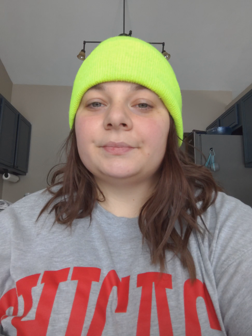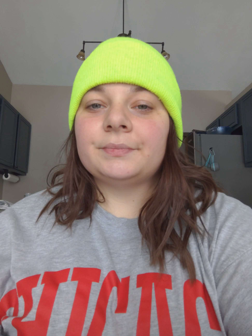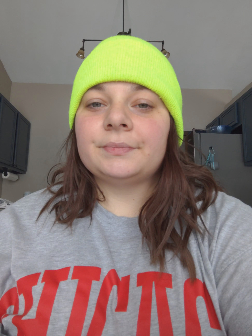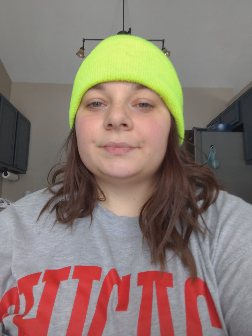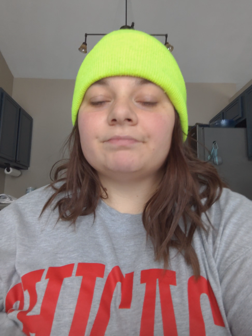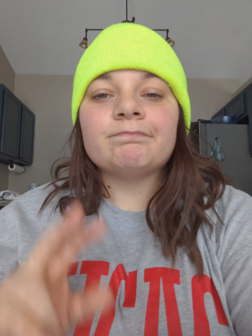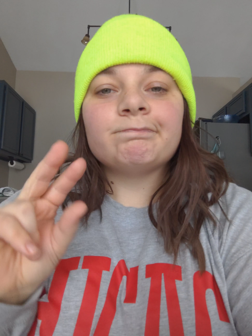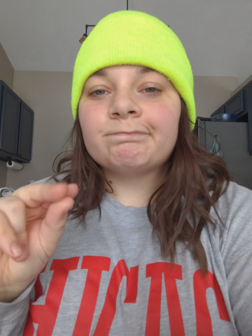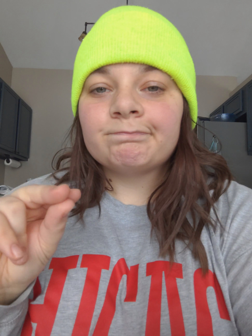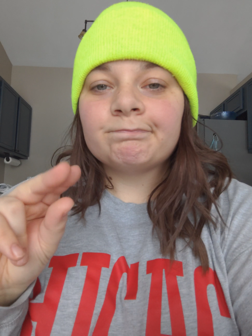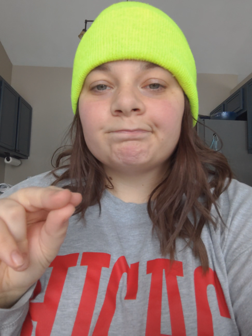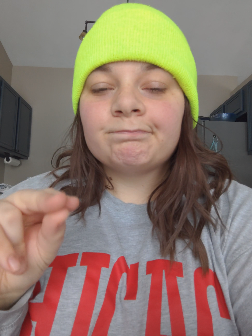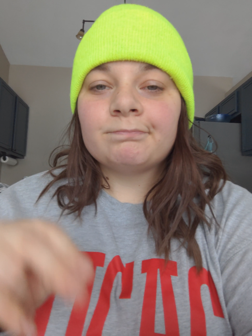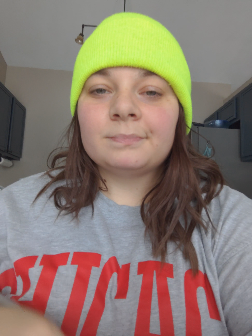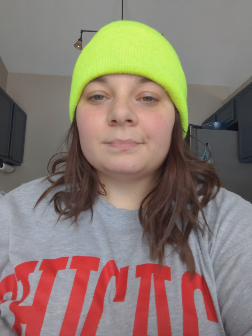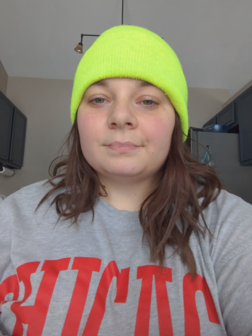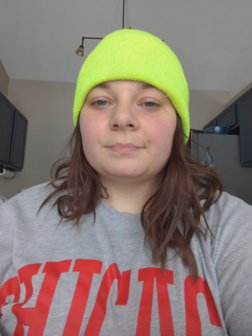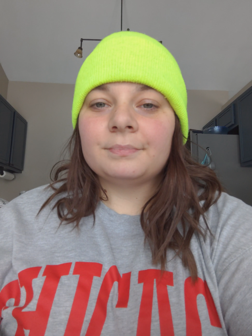no